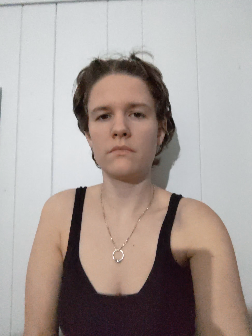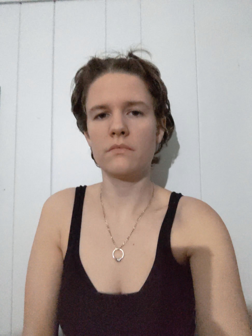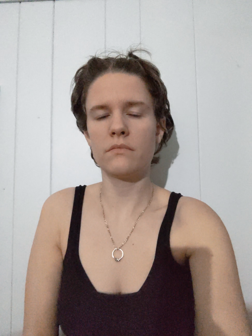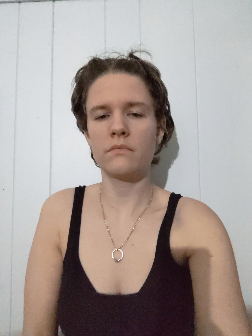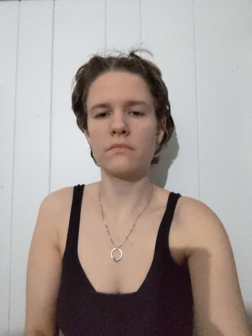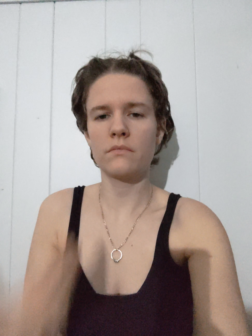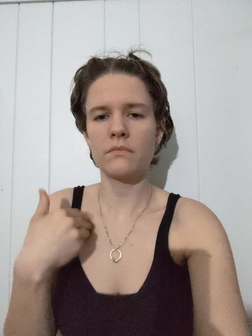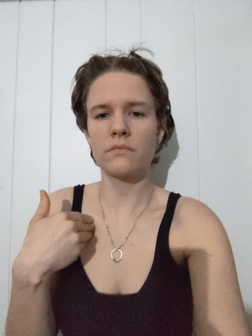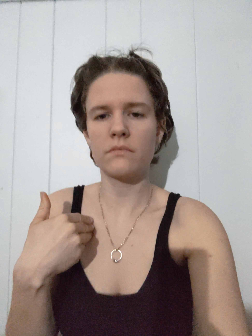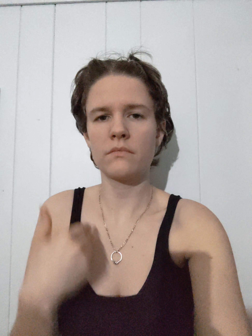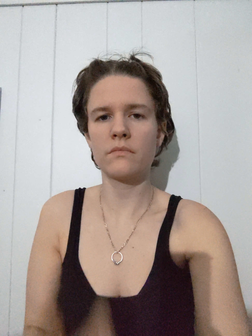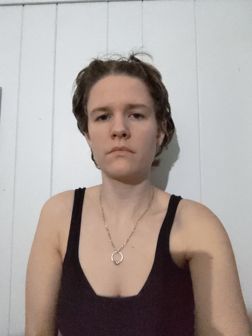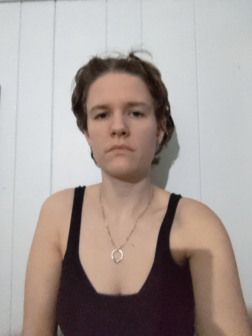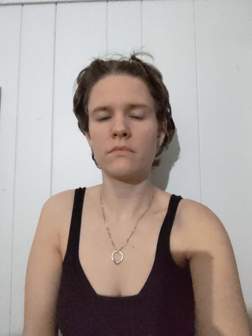have